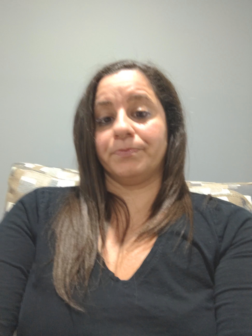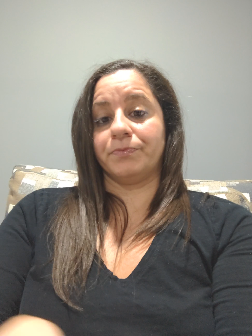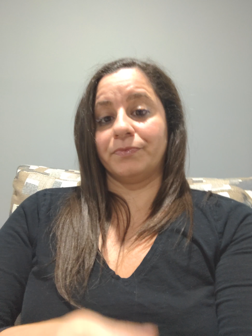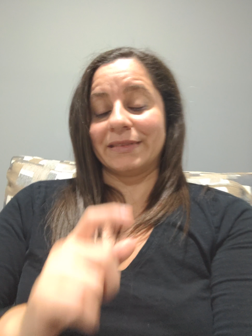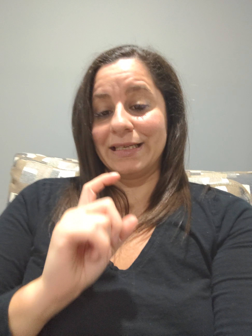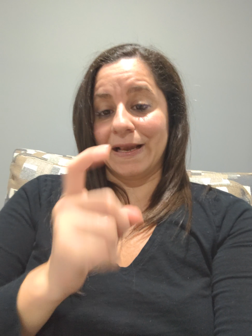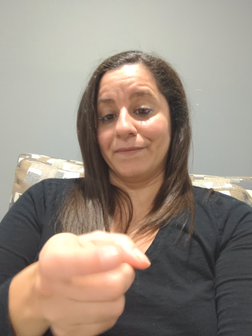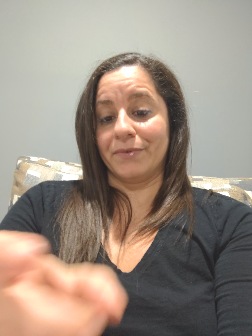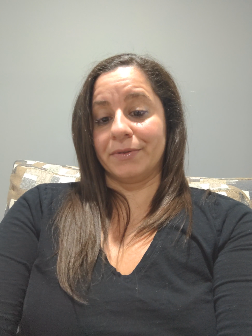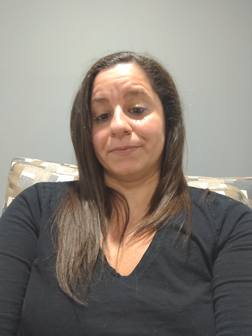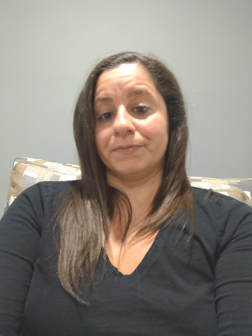give